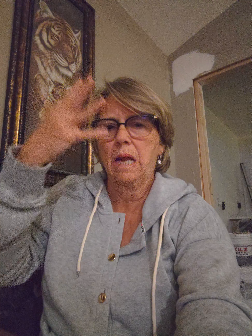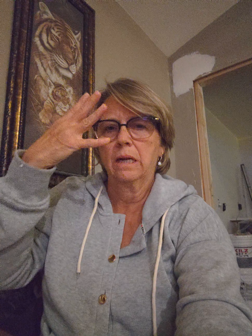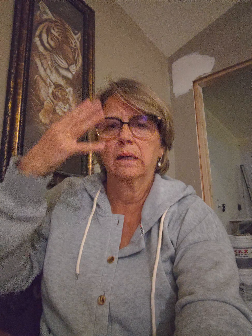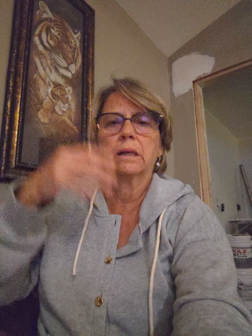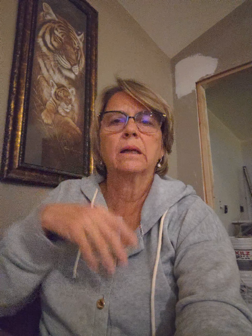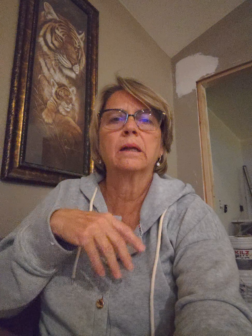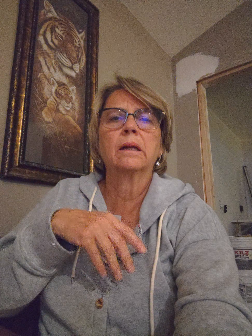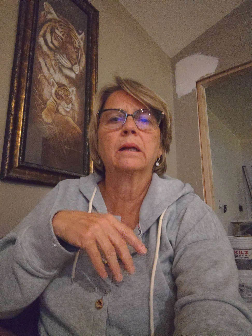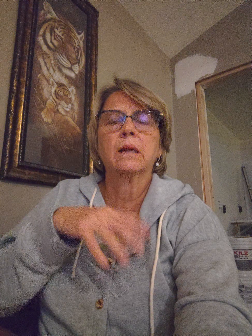sun